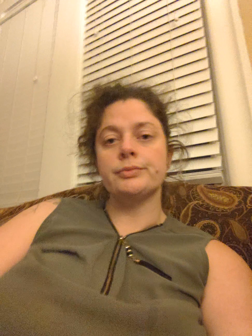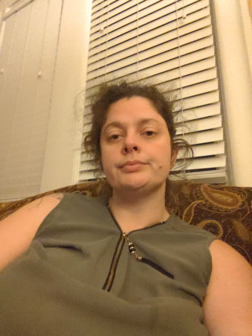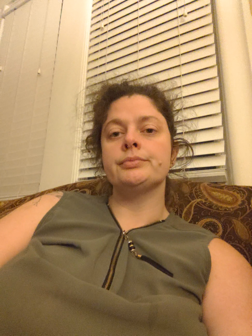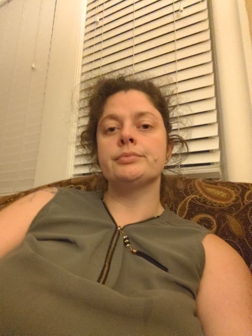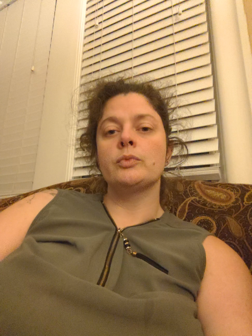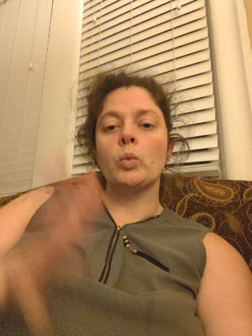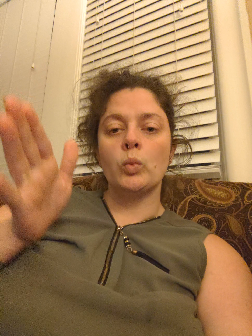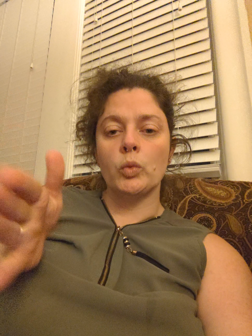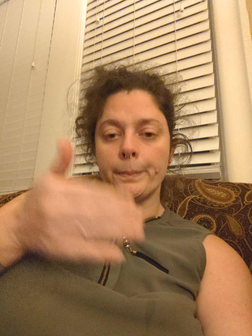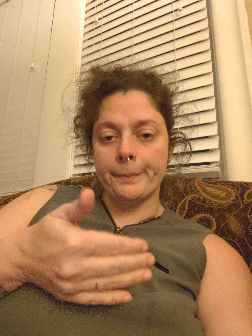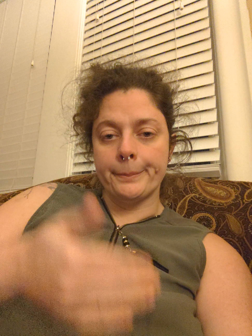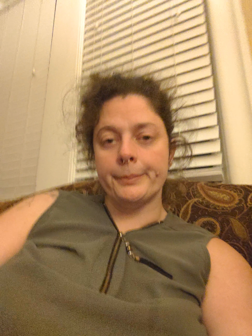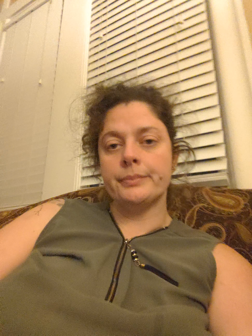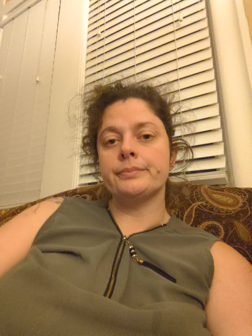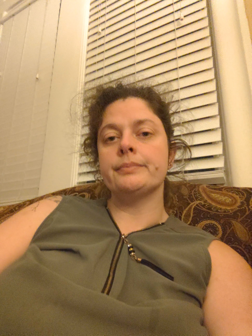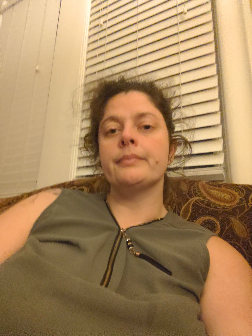room